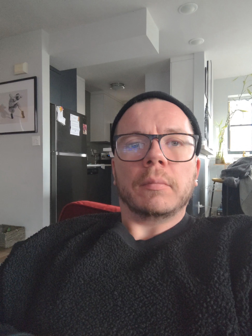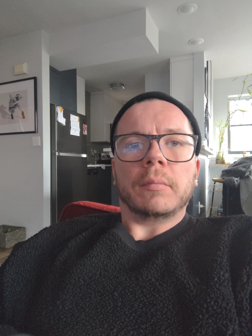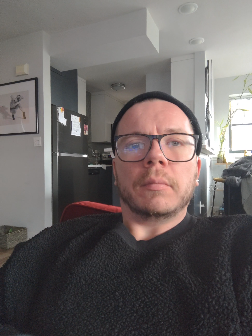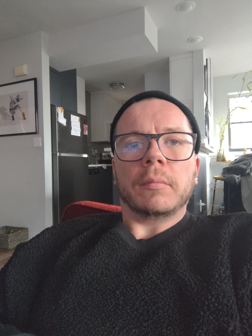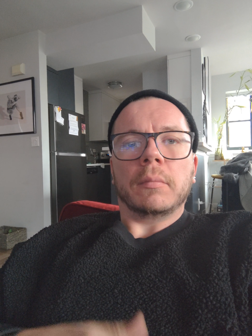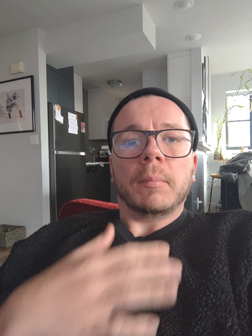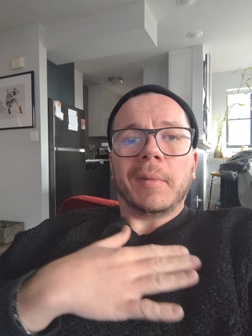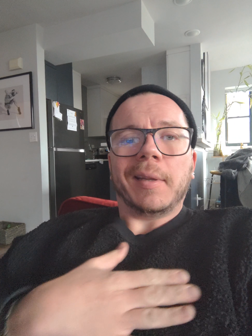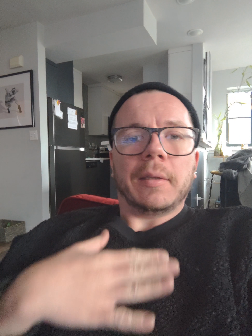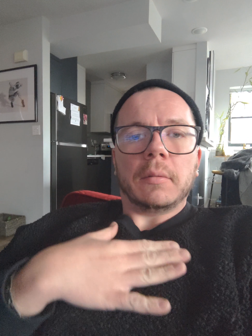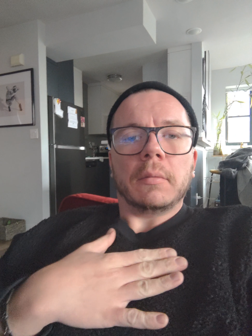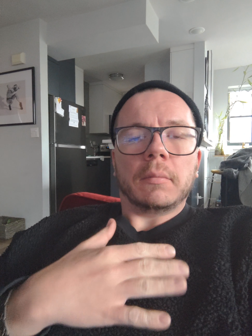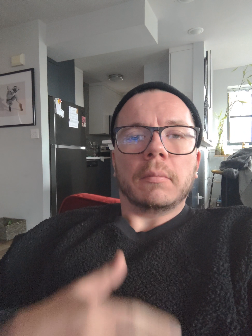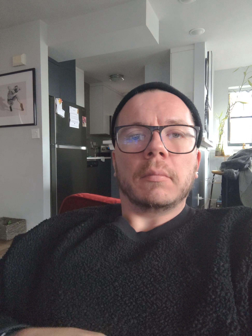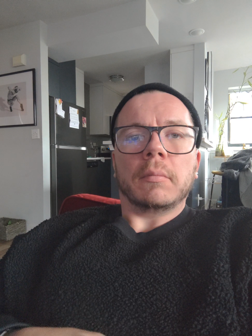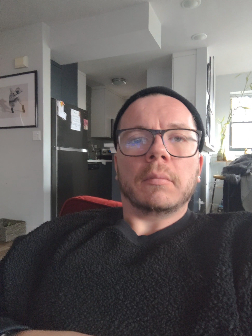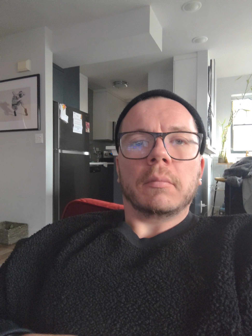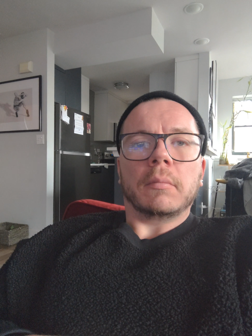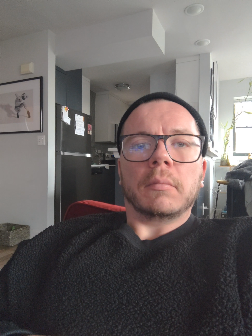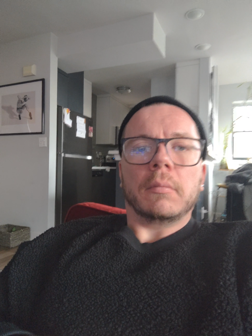please